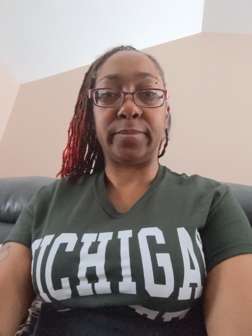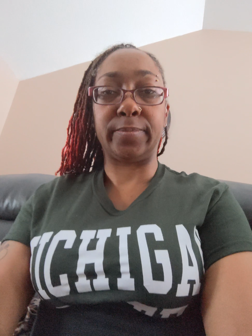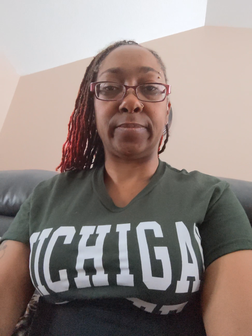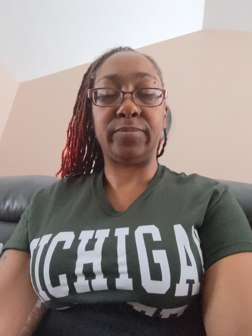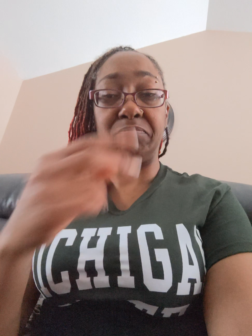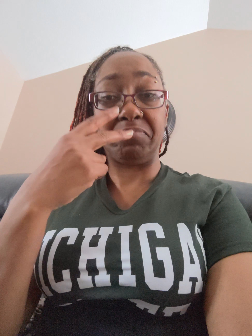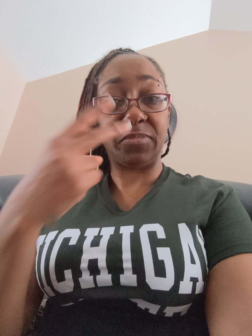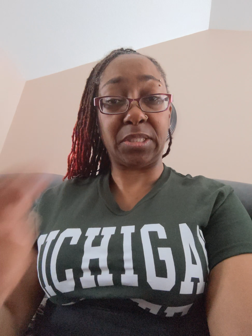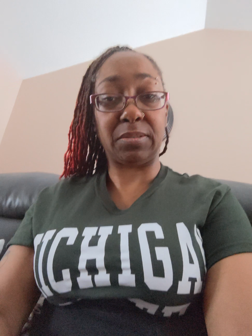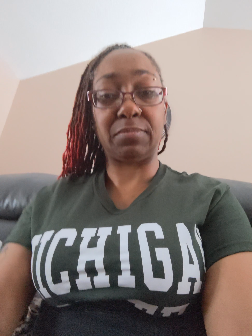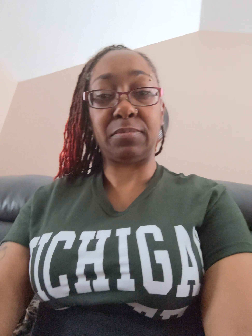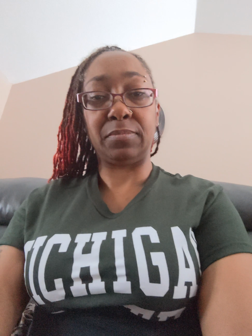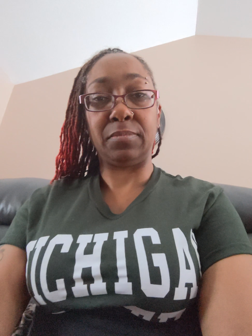see